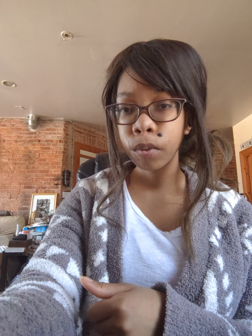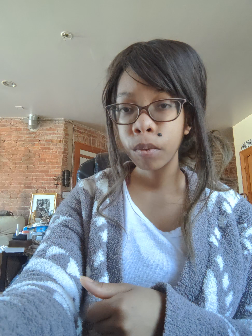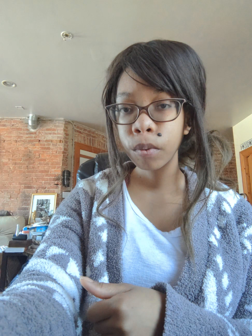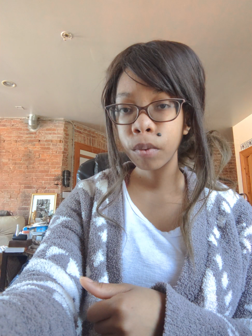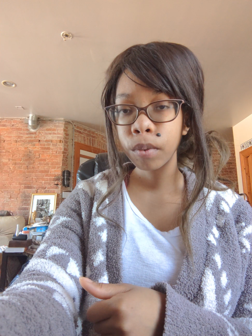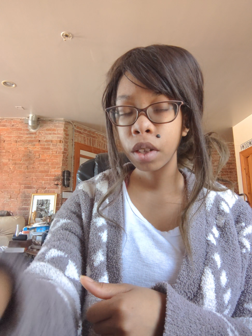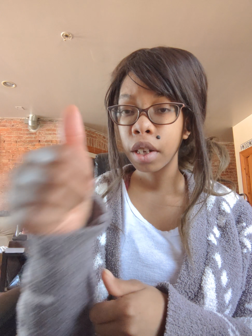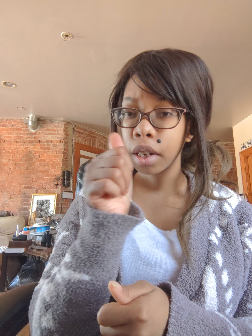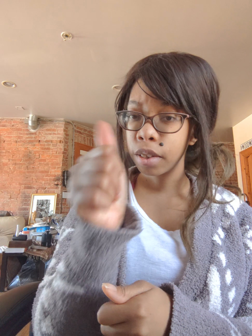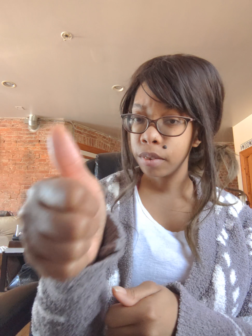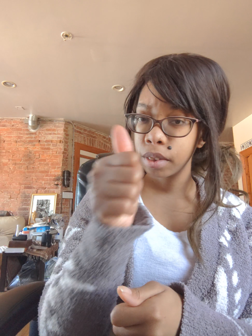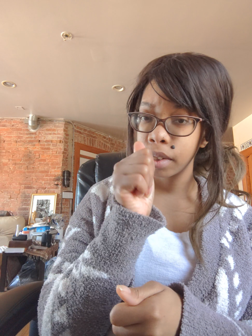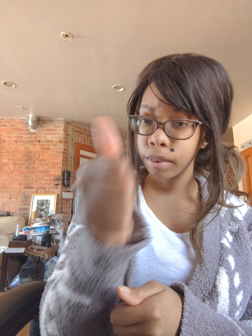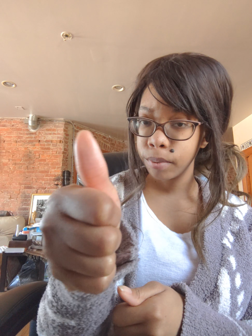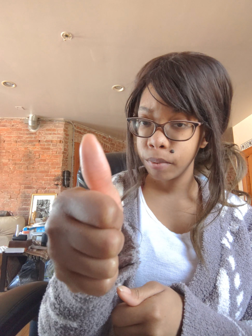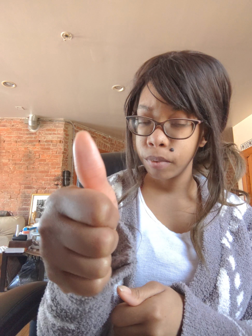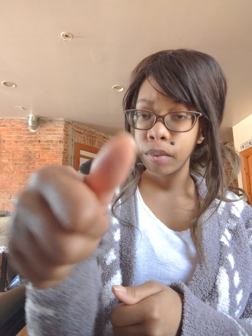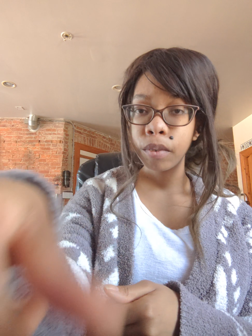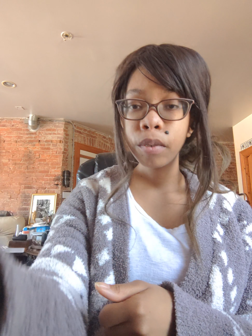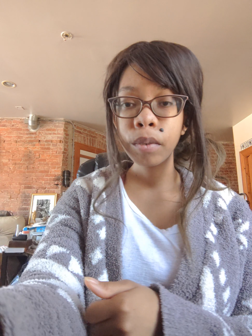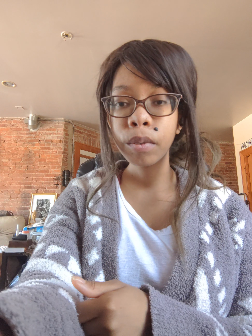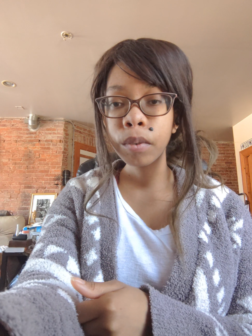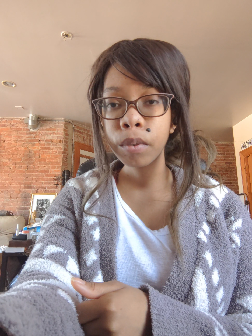yourself